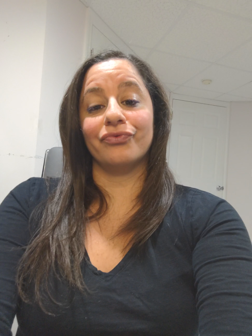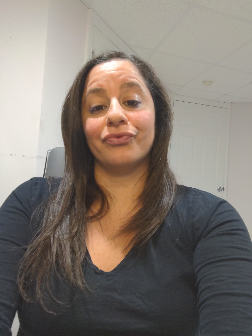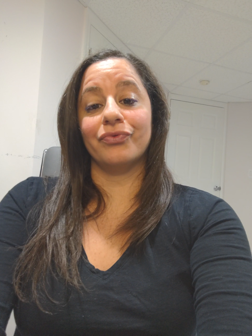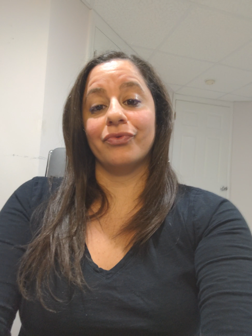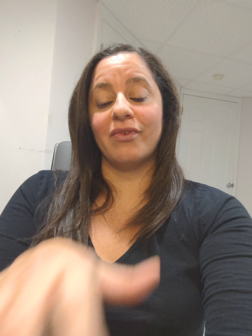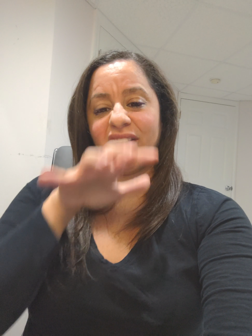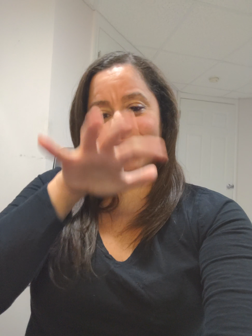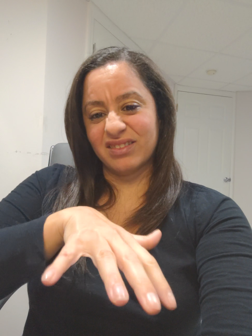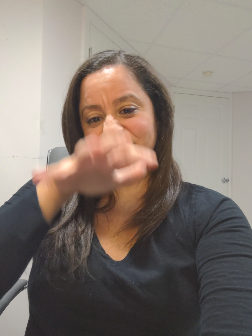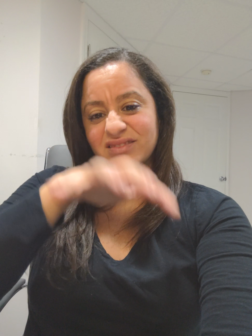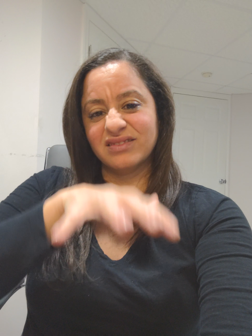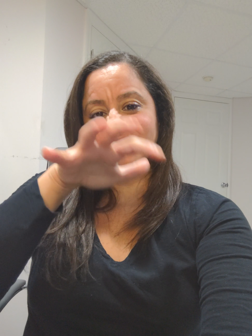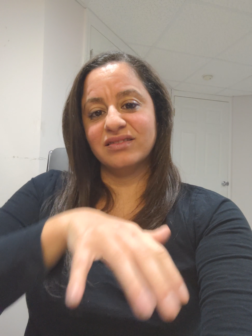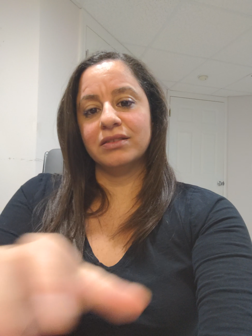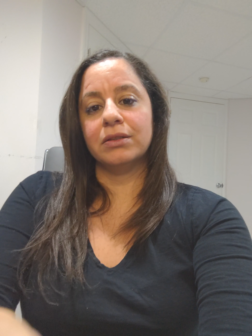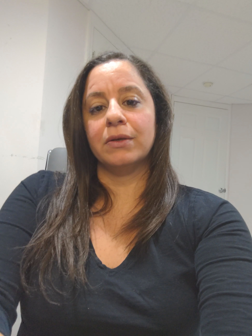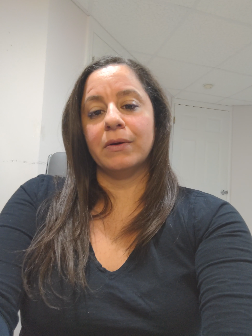alligator